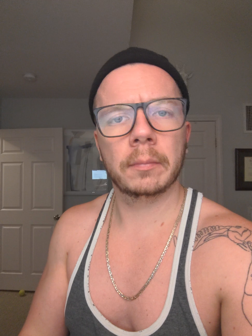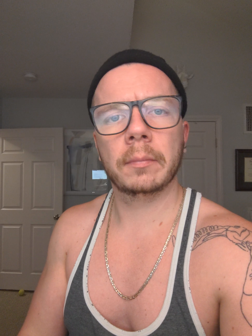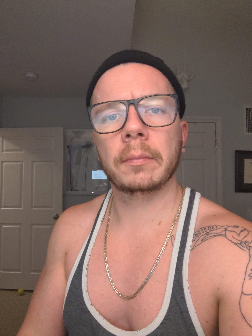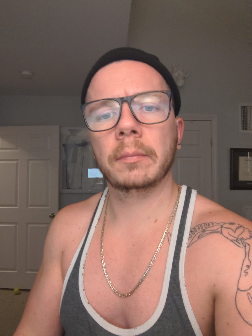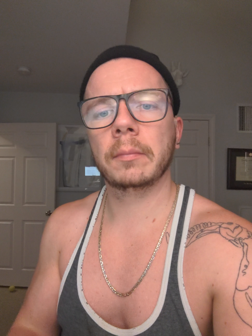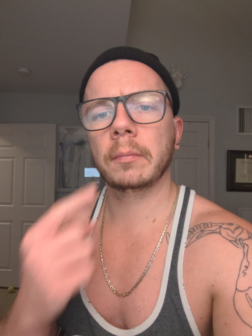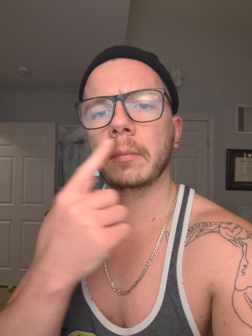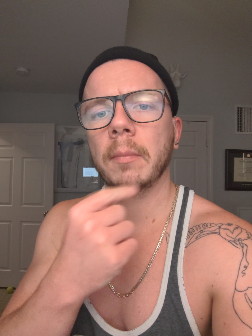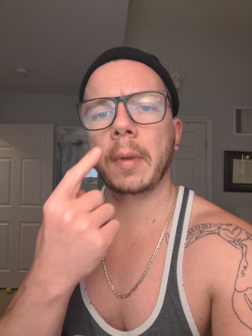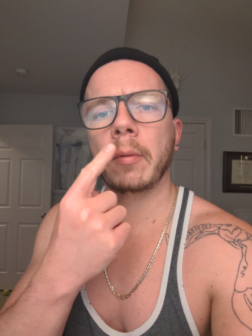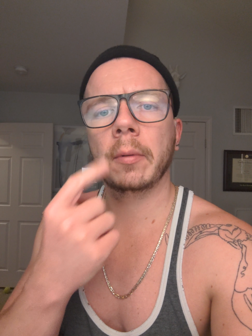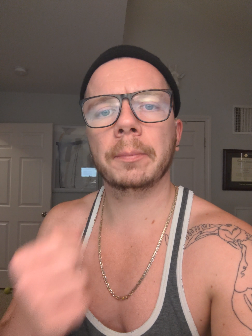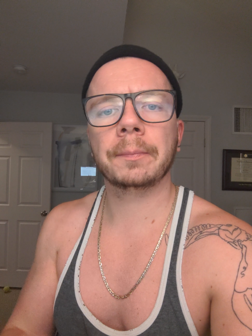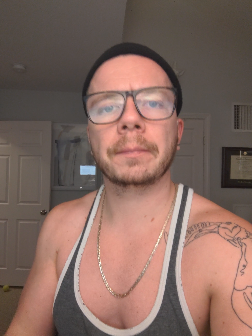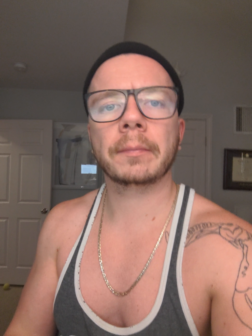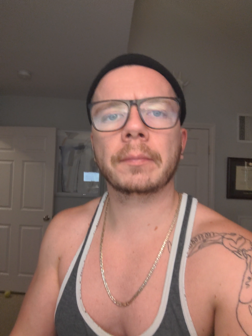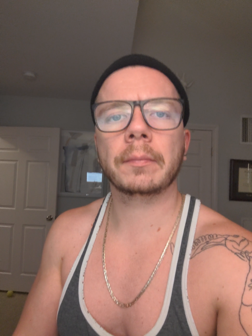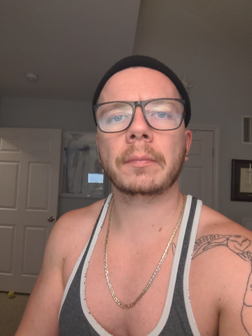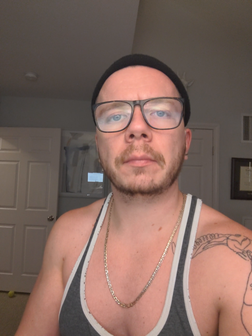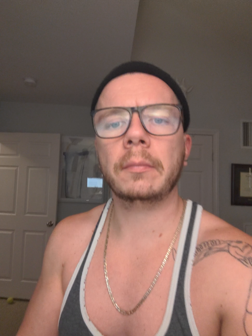mouth